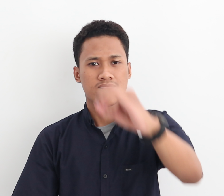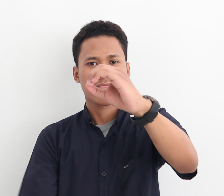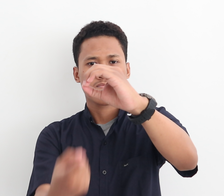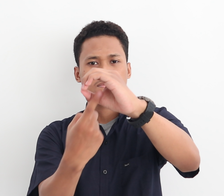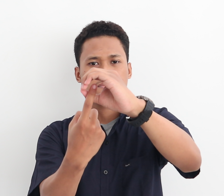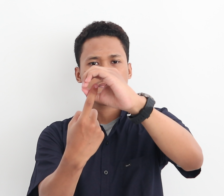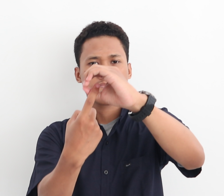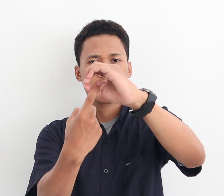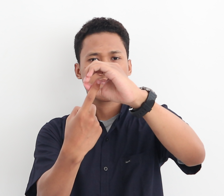Q